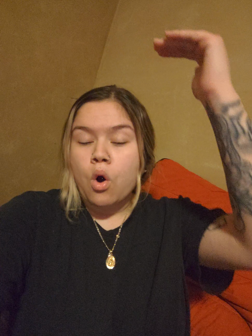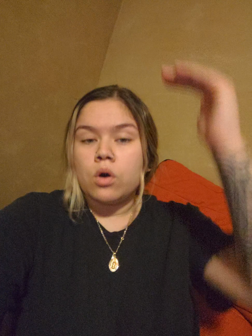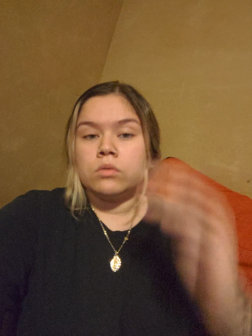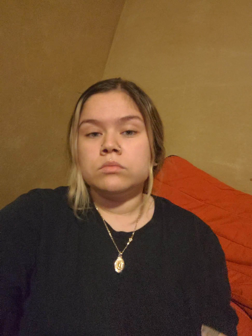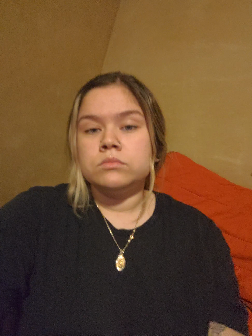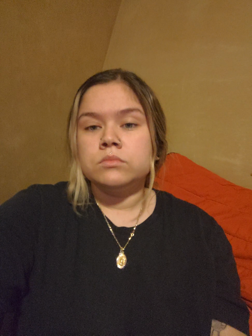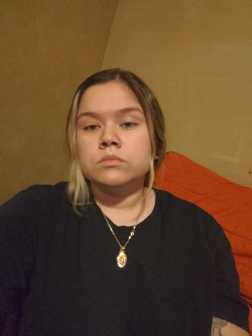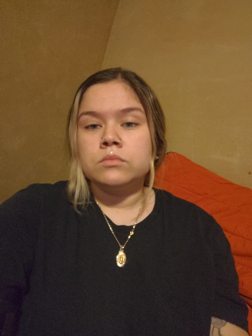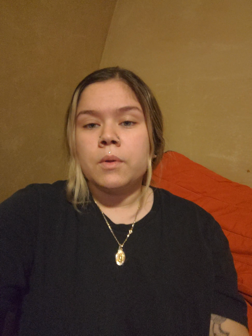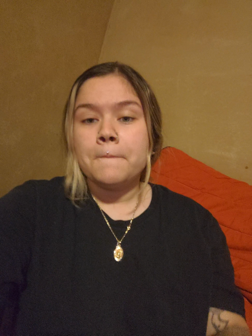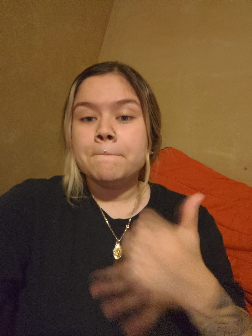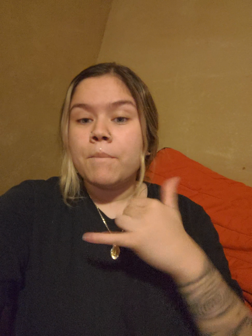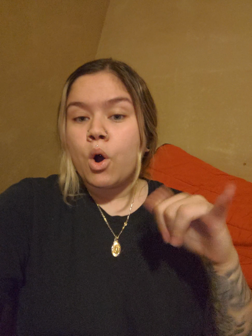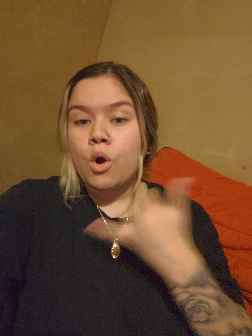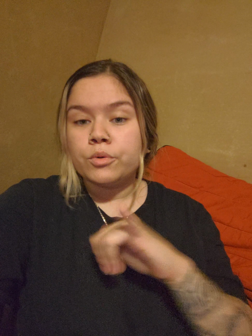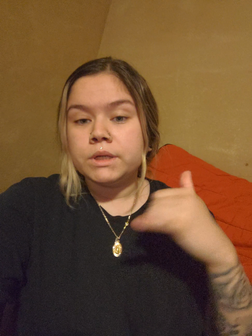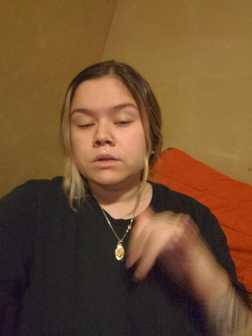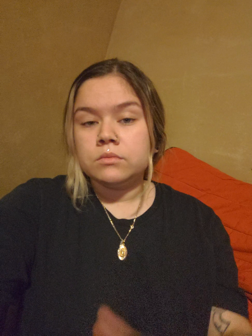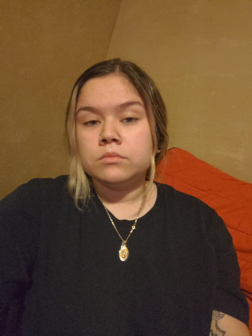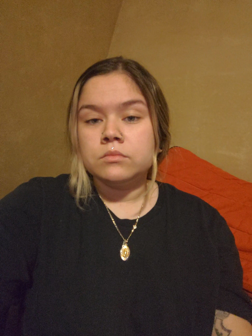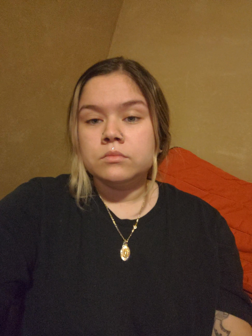party